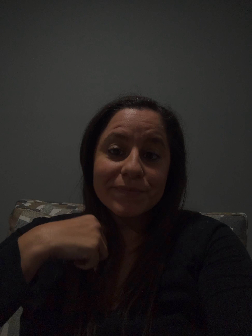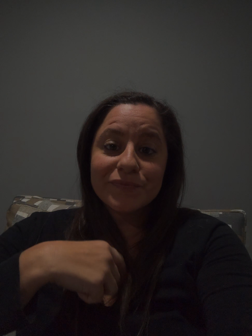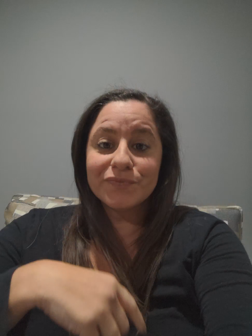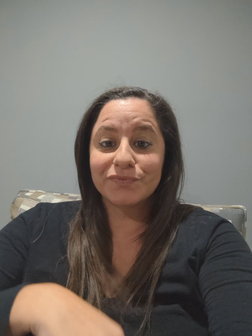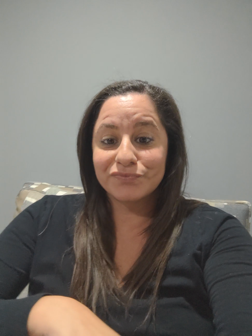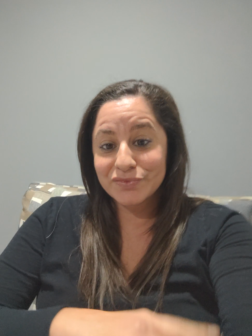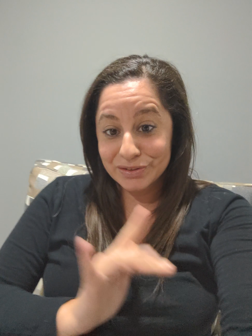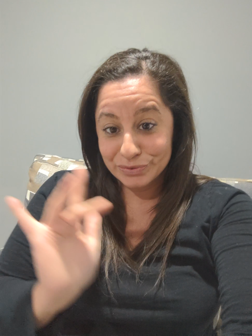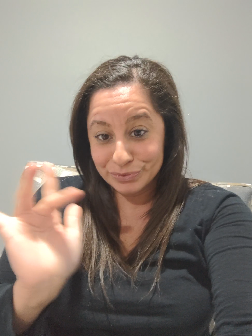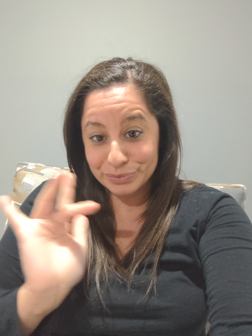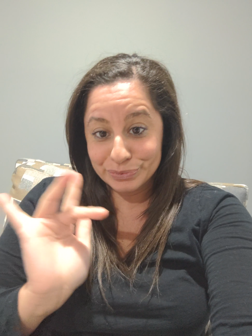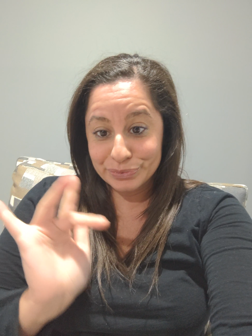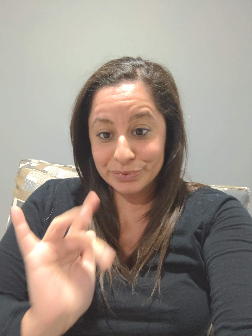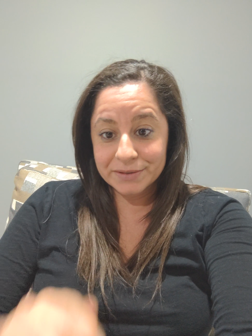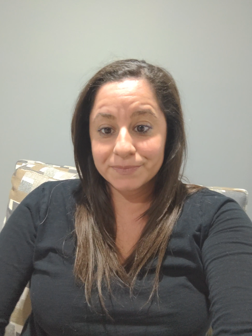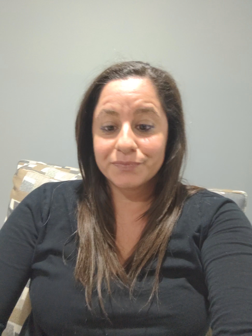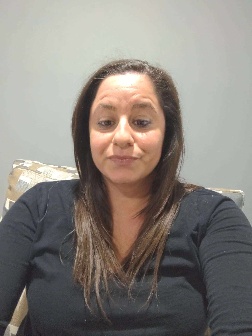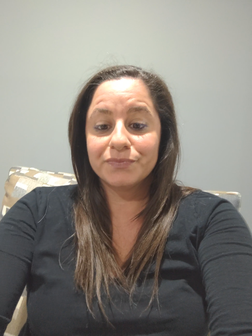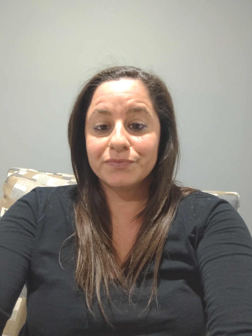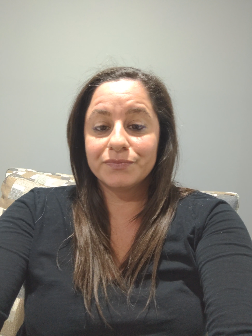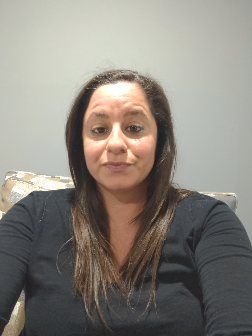yucky